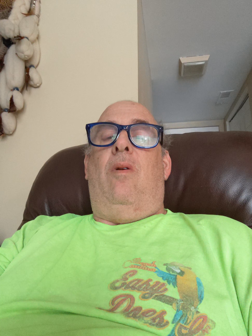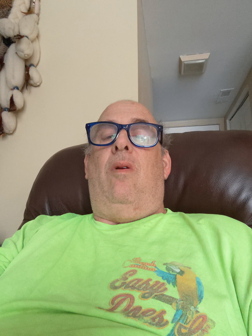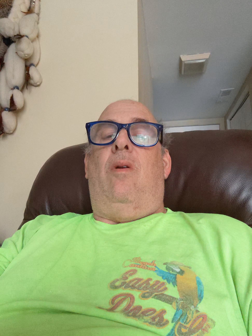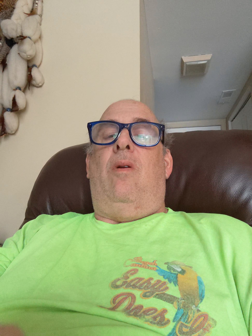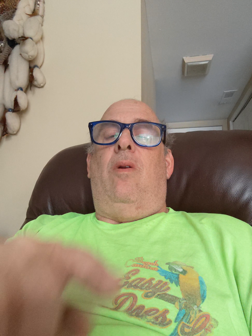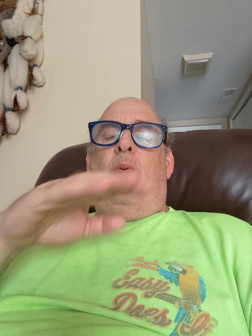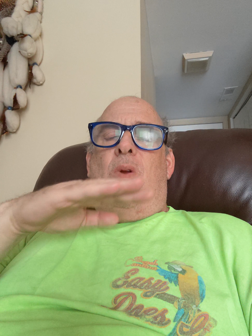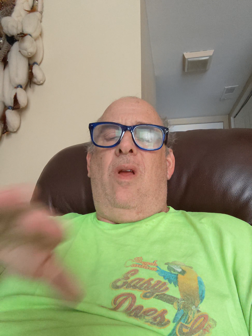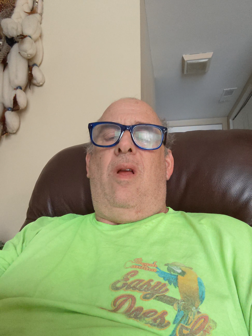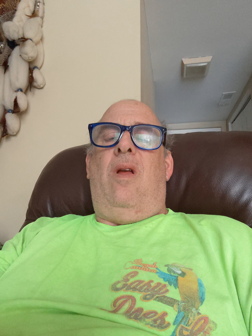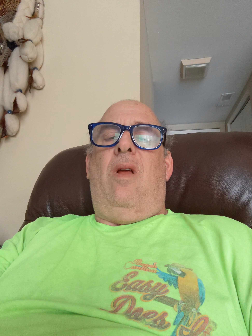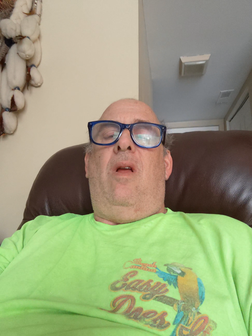quiet